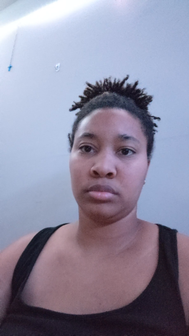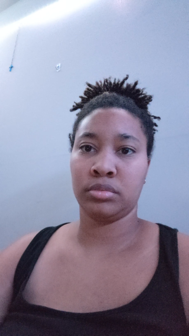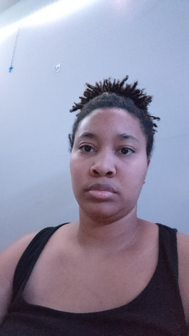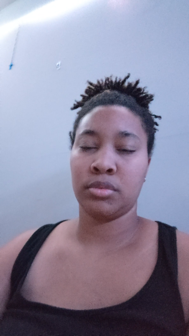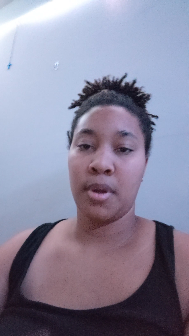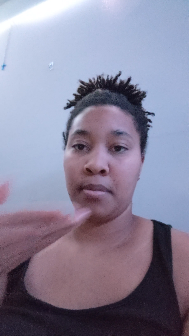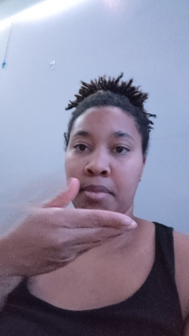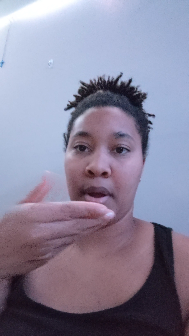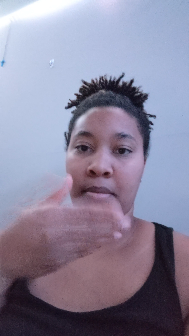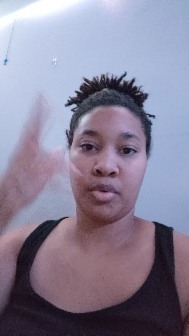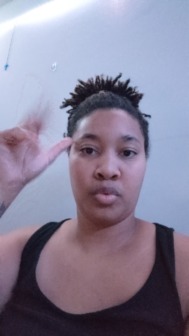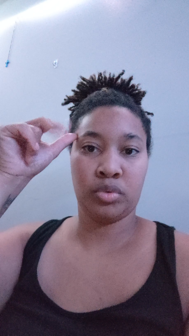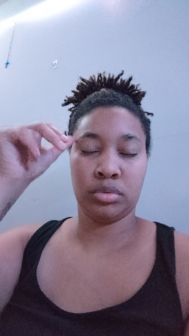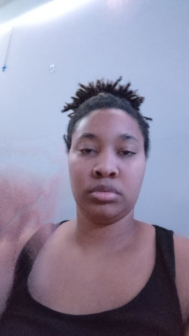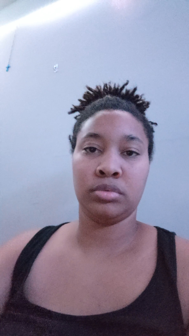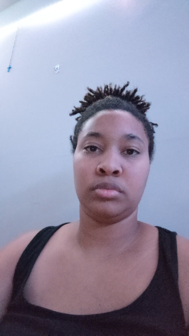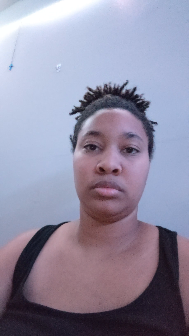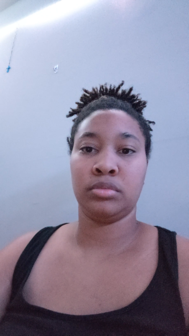pony